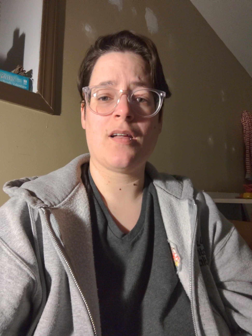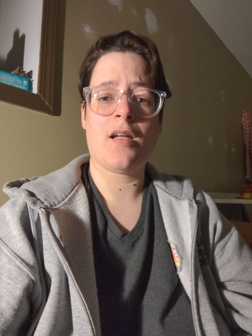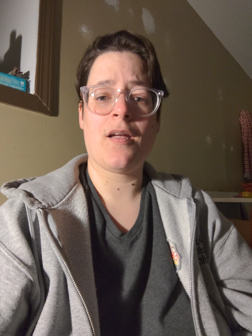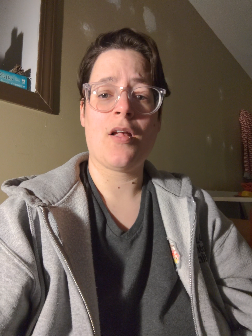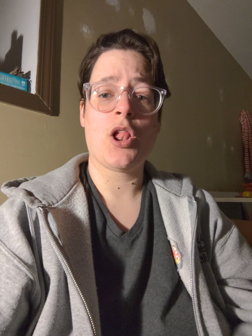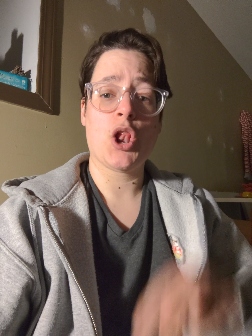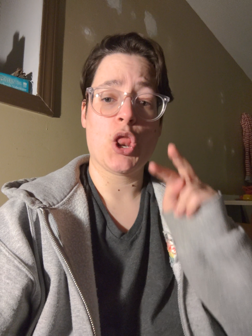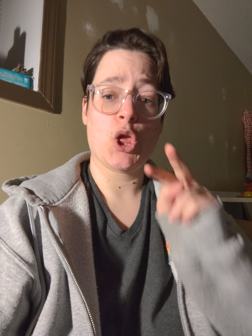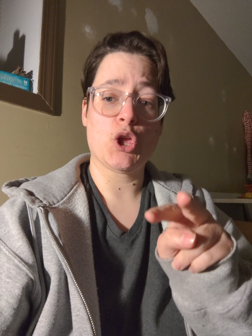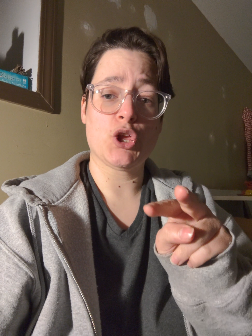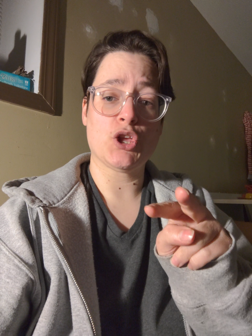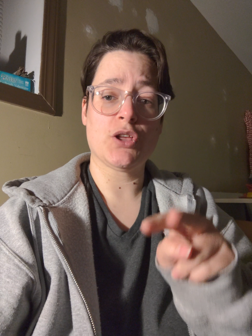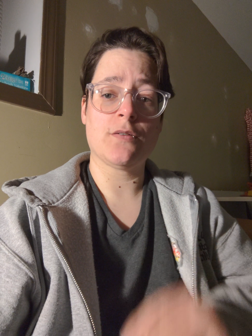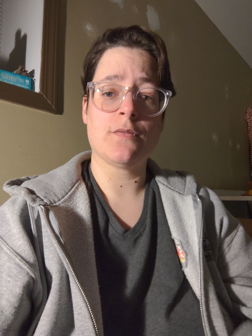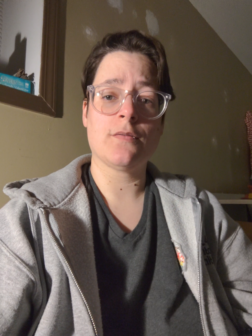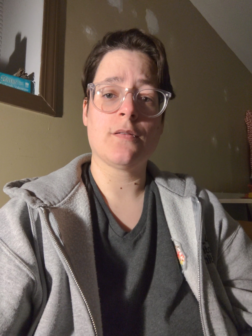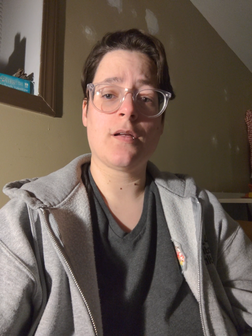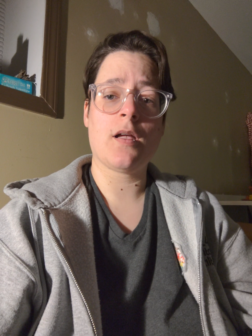look